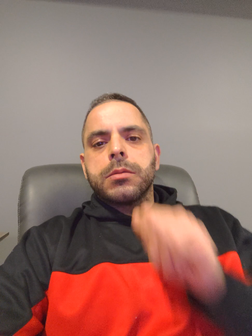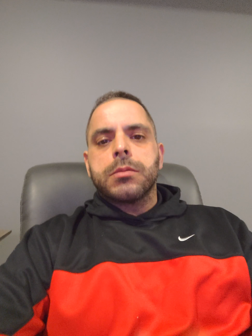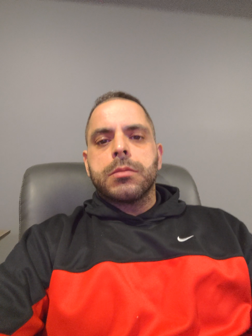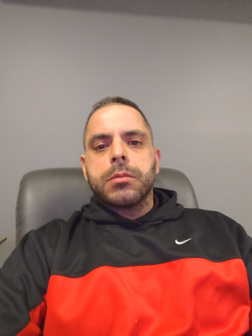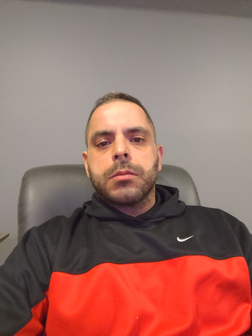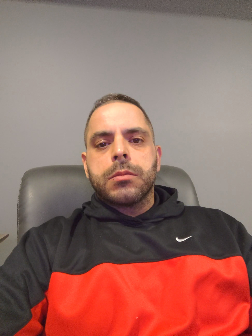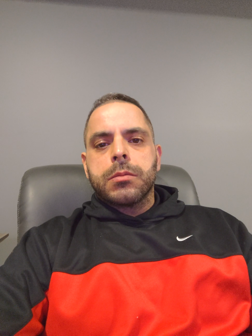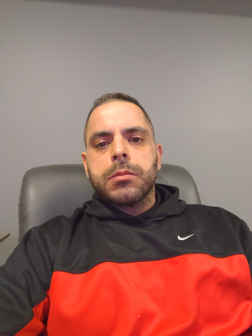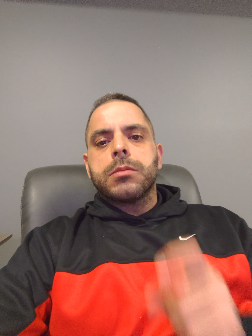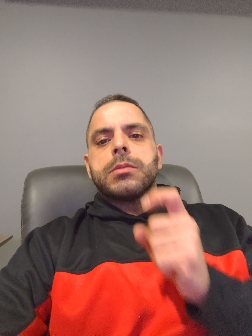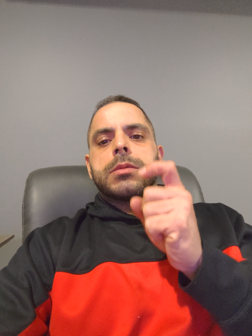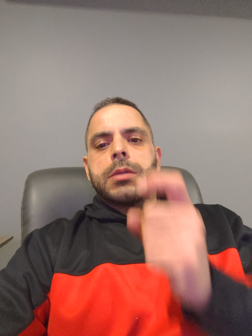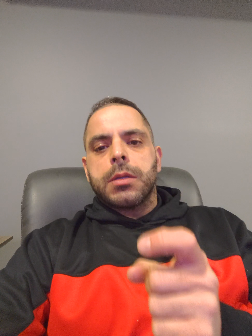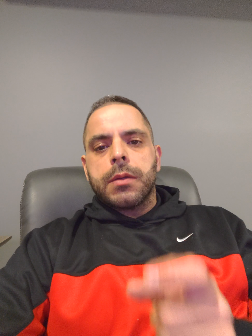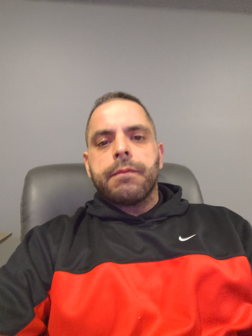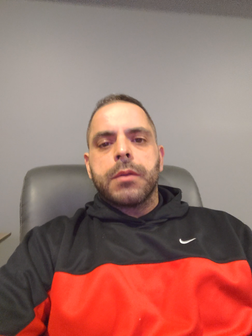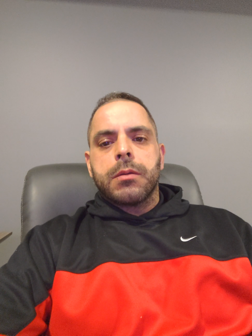gift